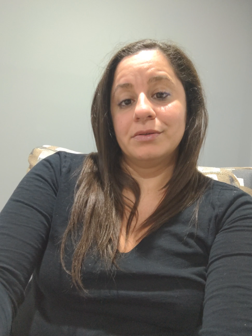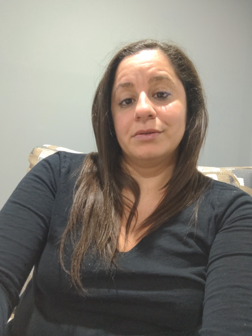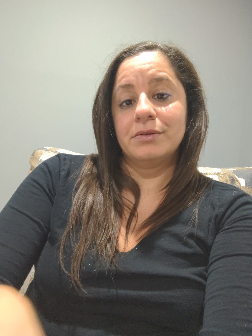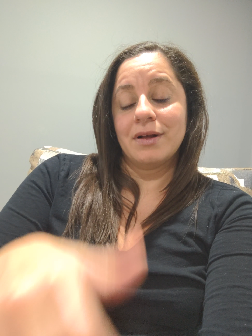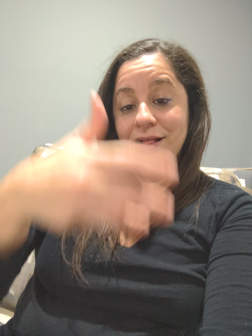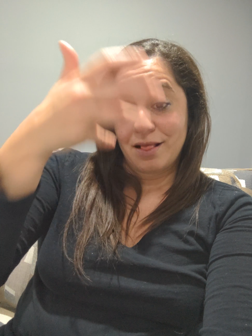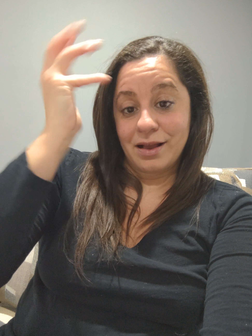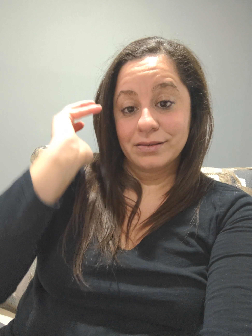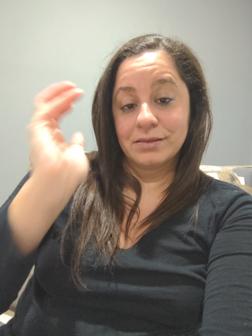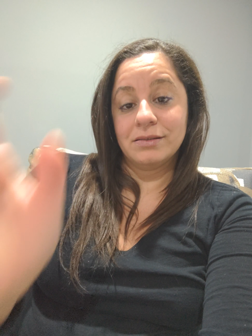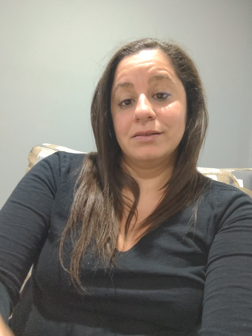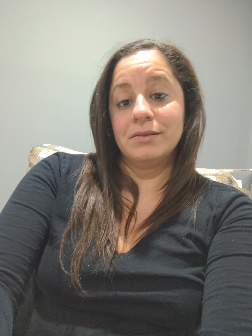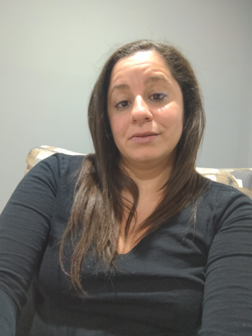lion